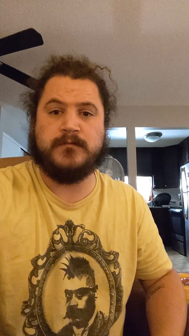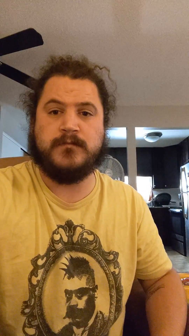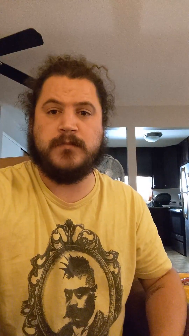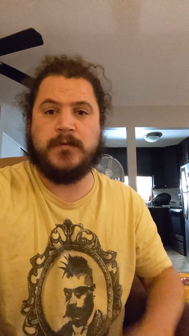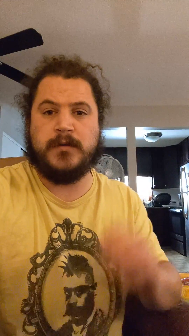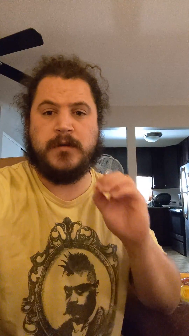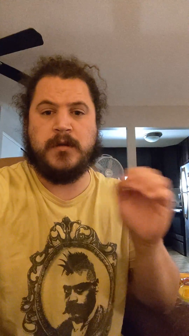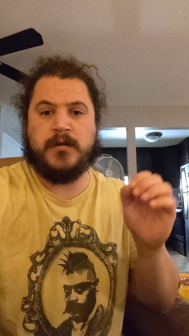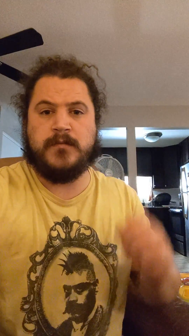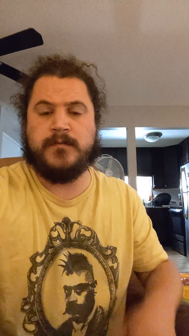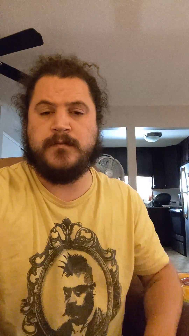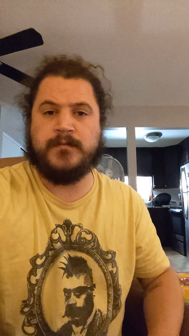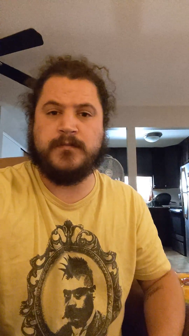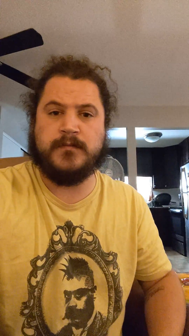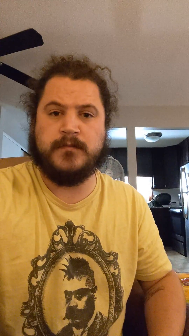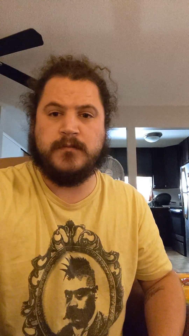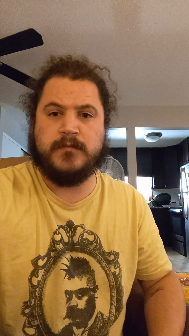none